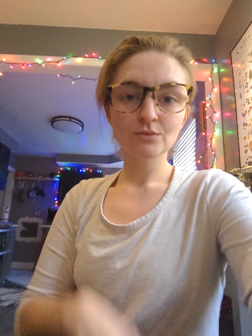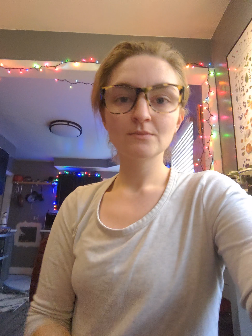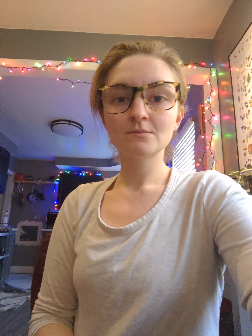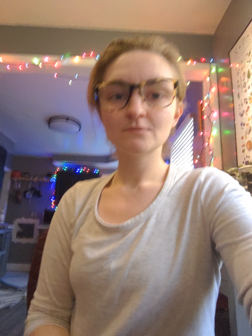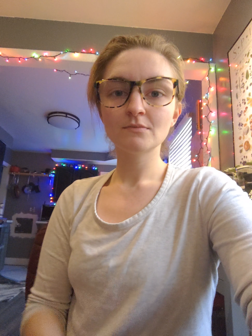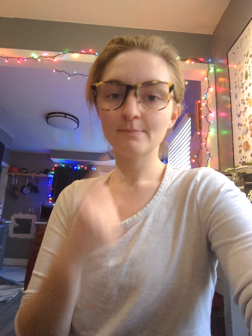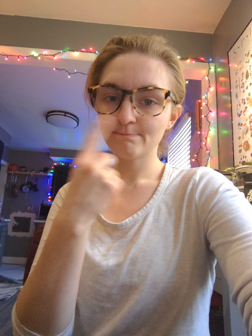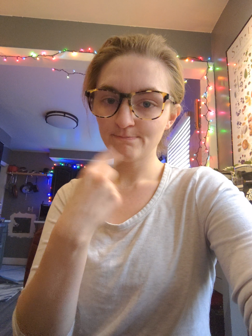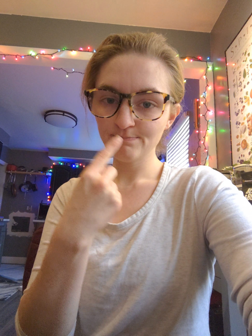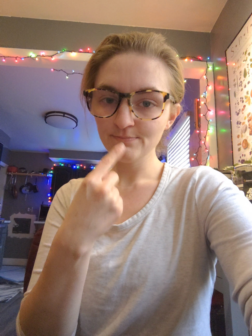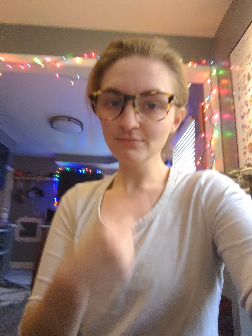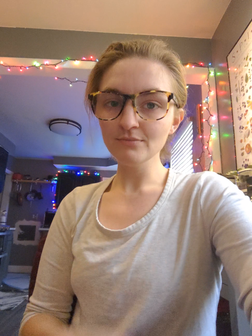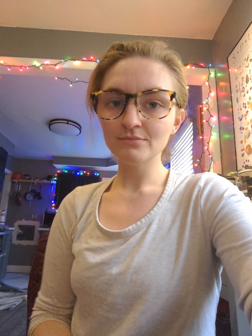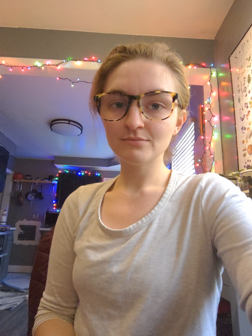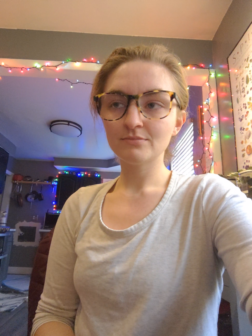mouth